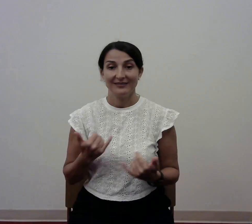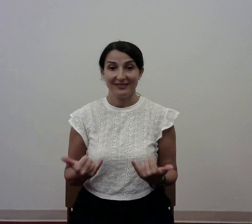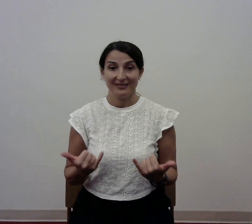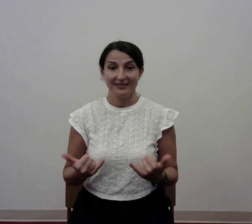indi